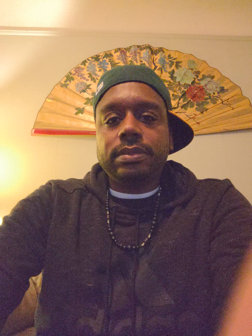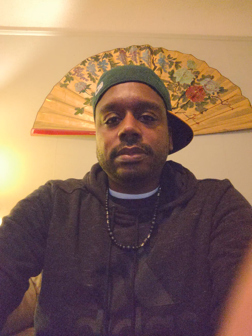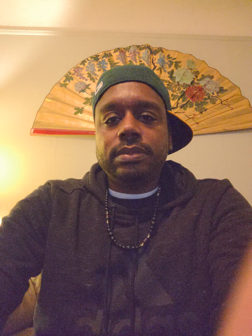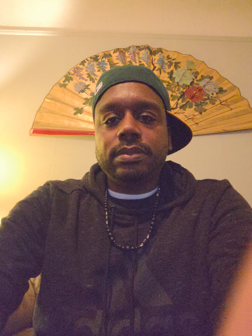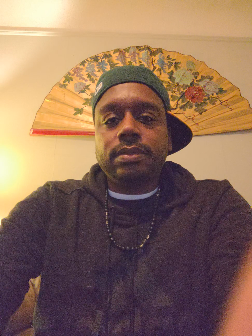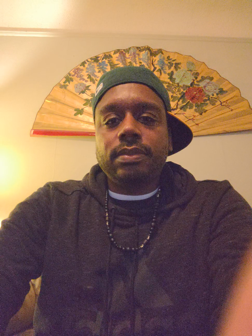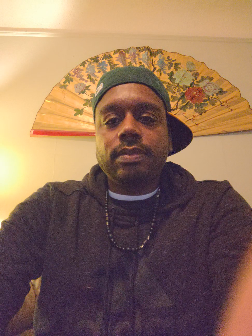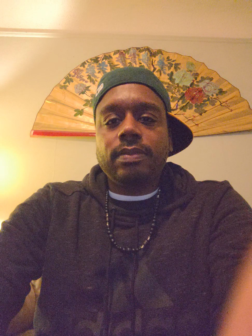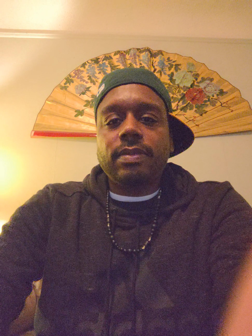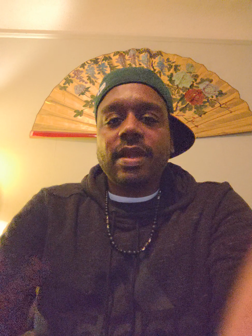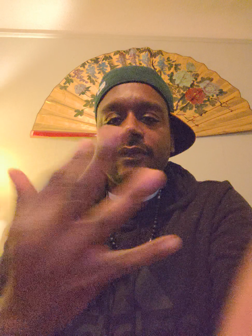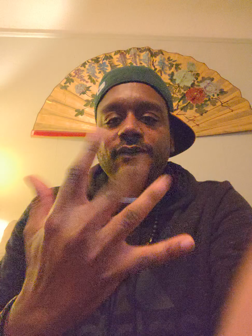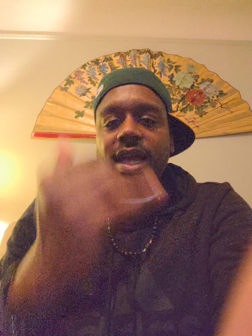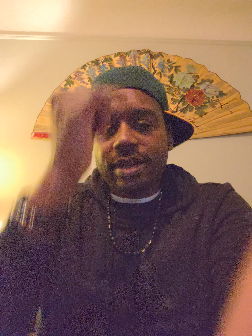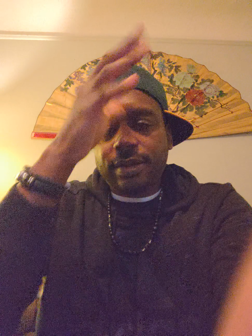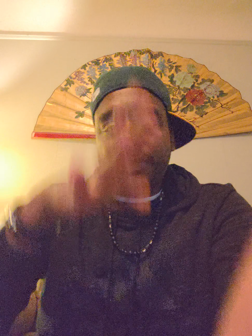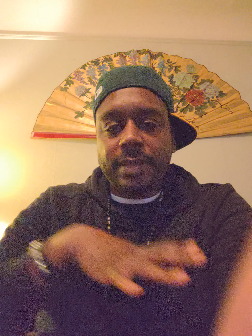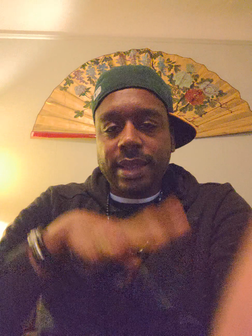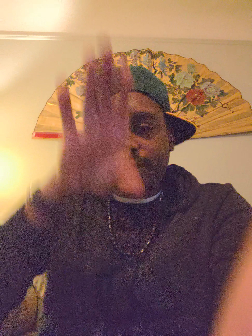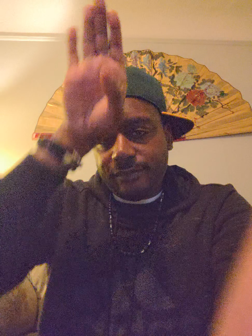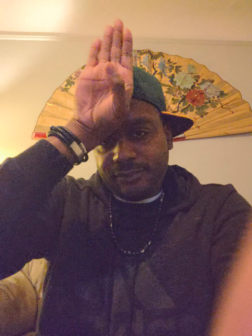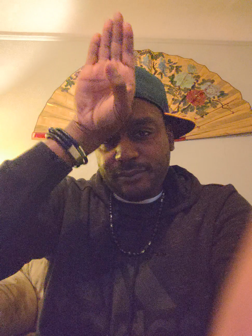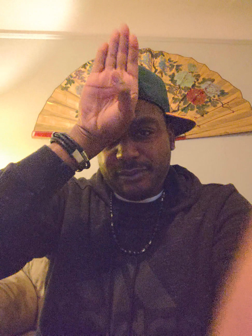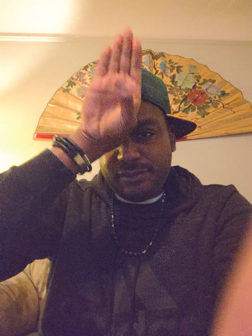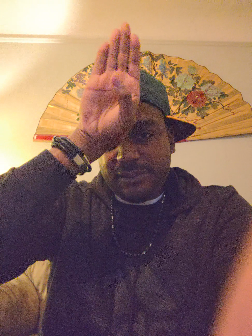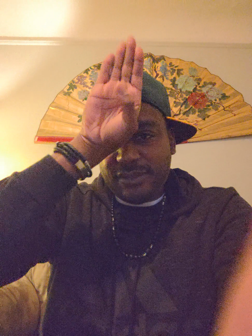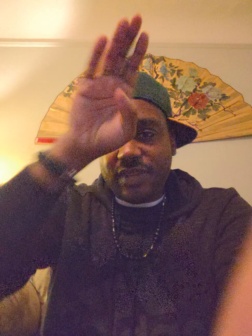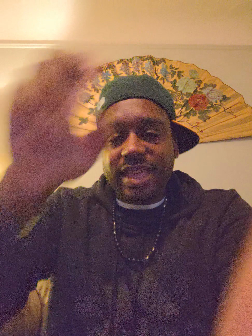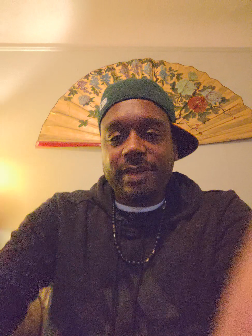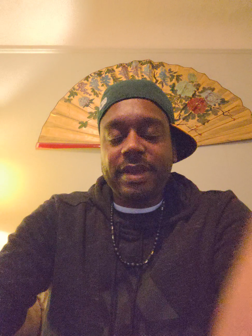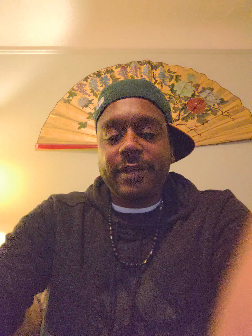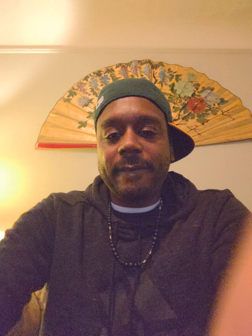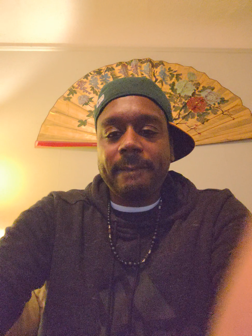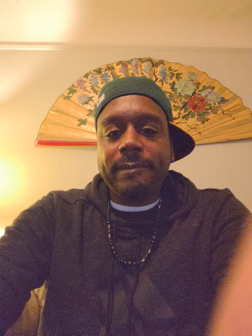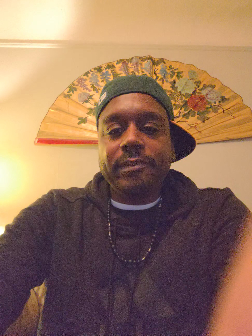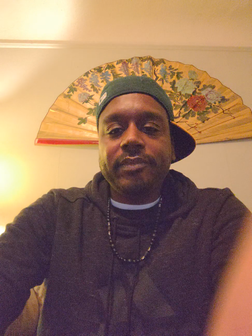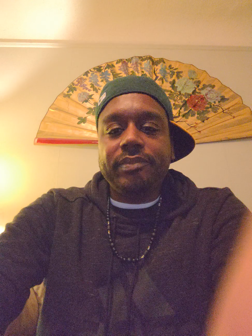fireman